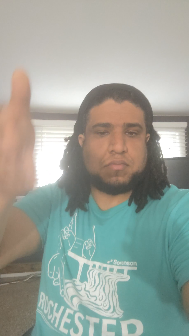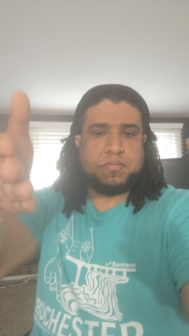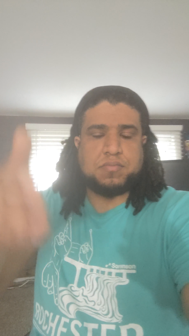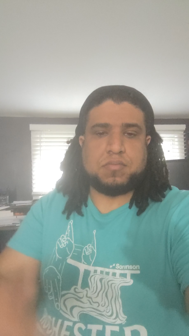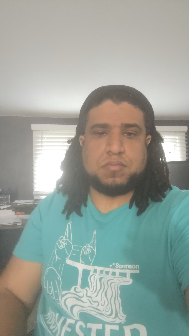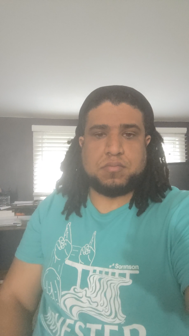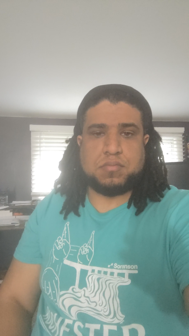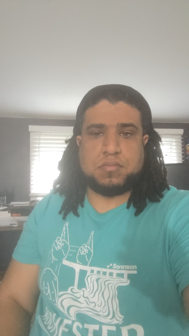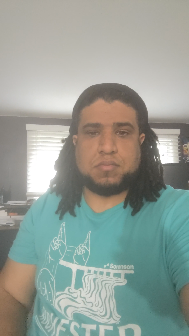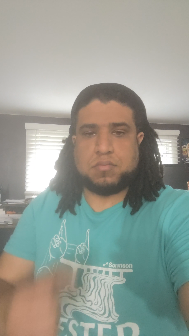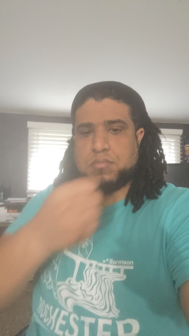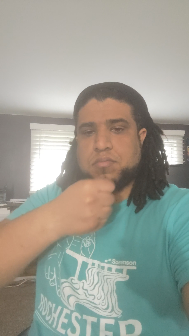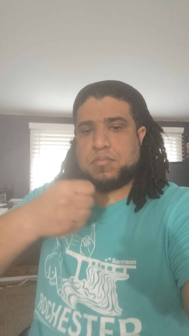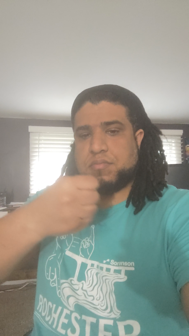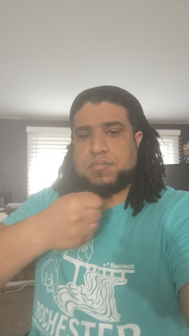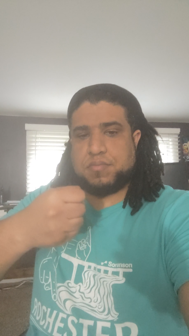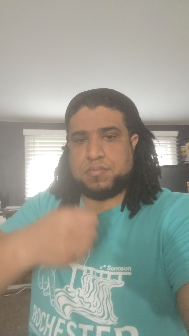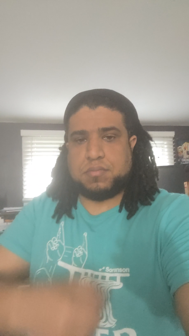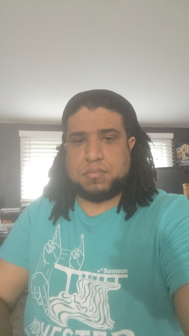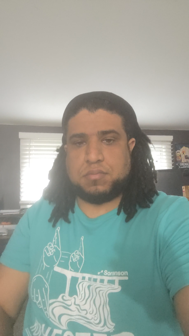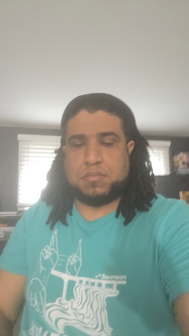coffee